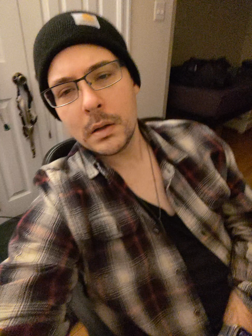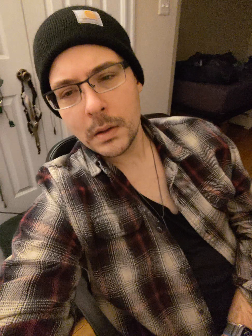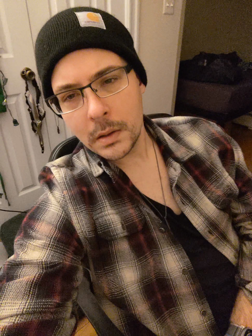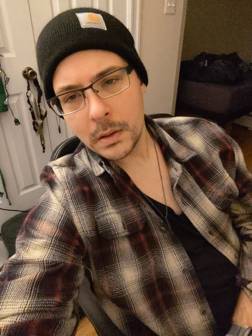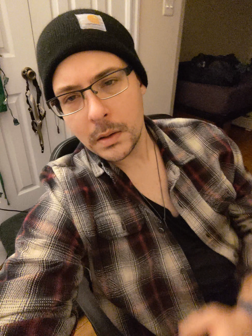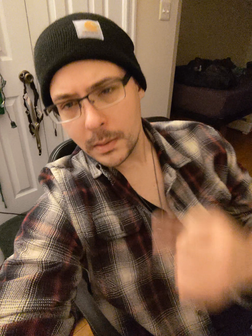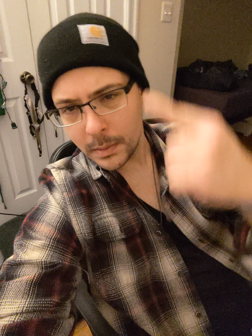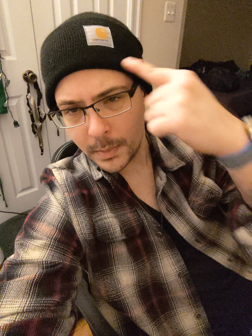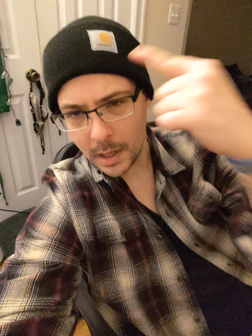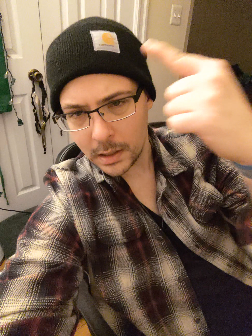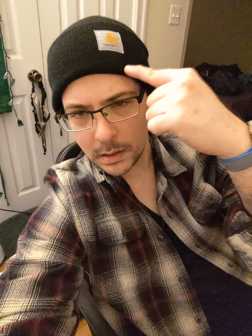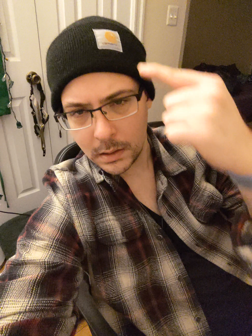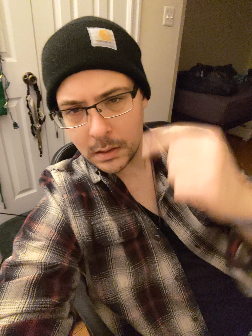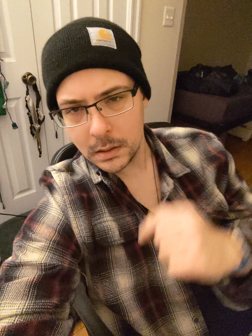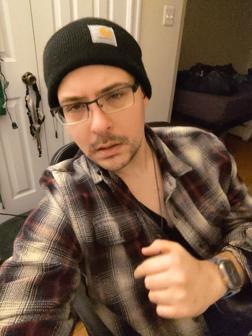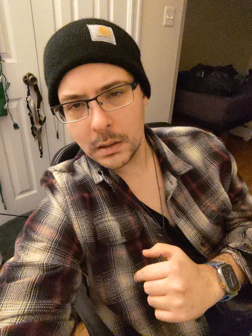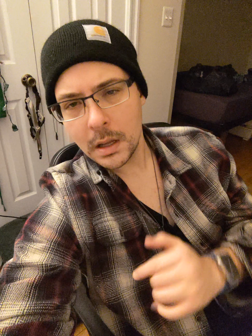penny